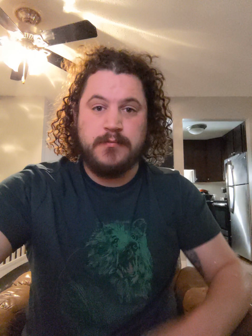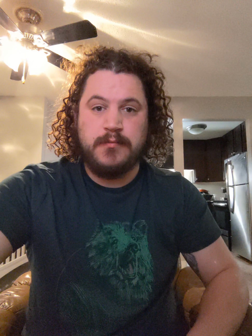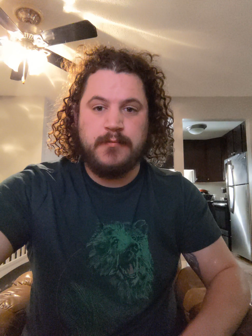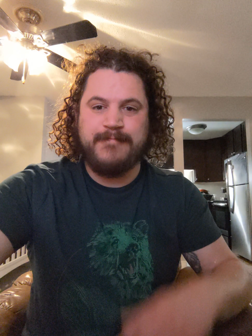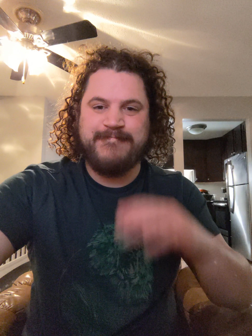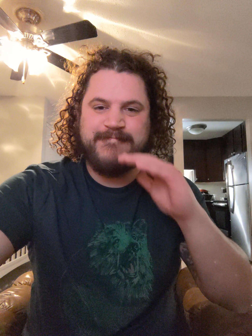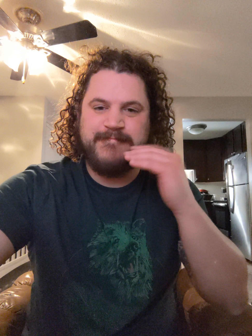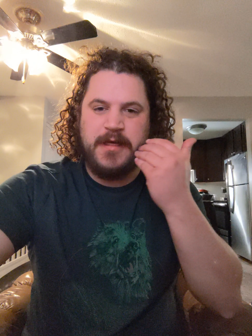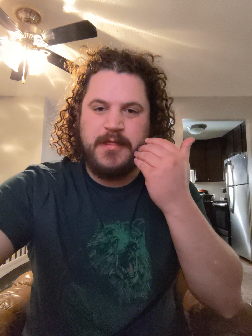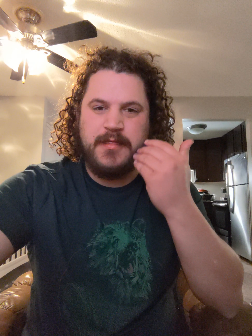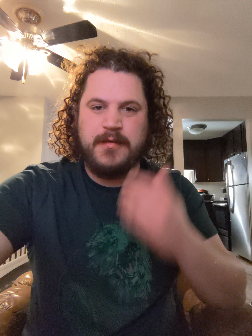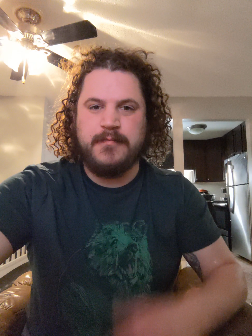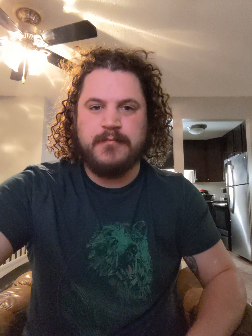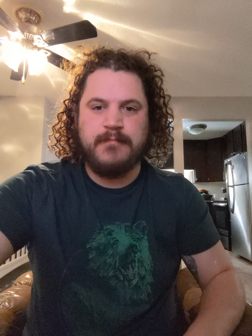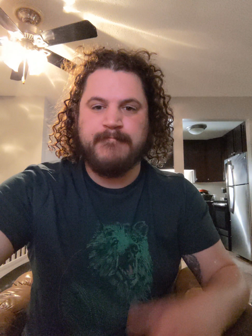smile